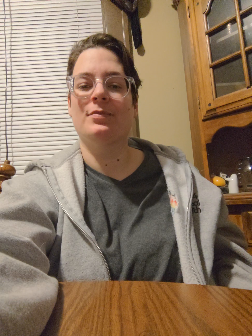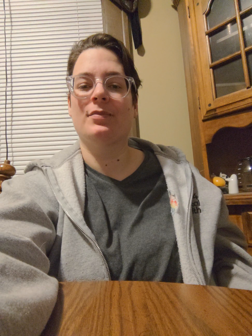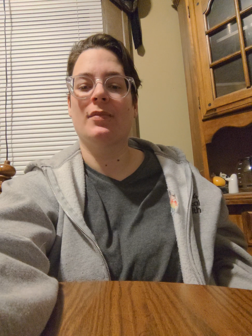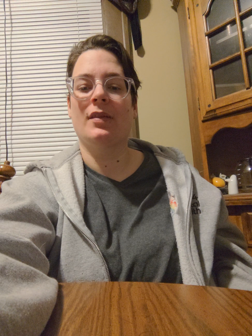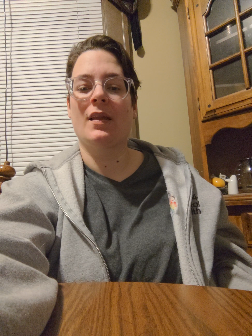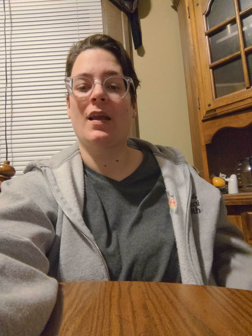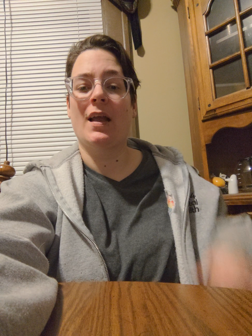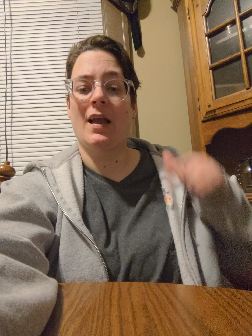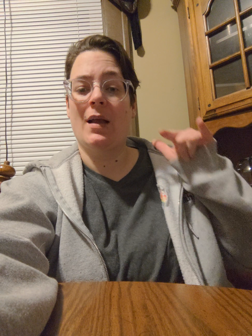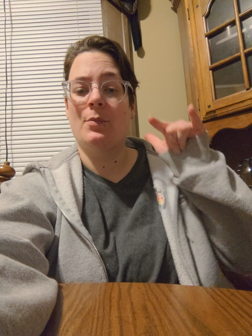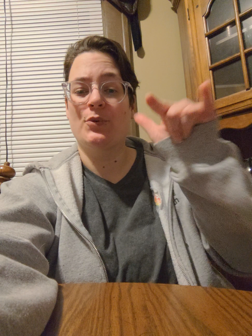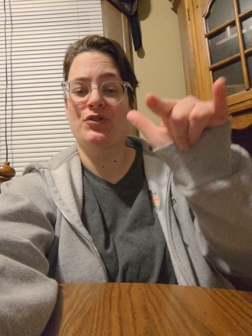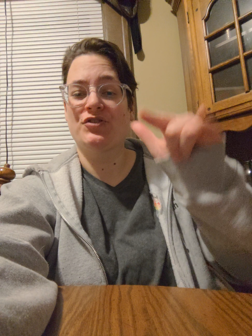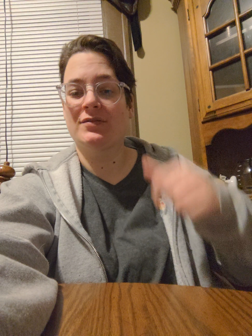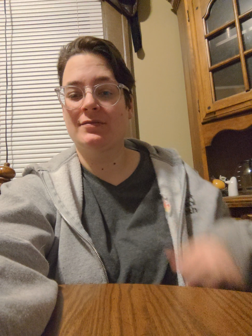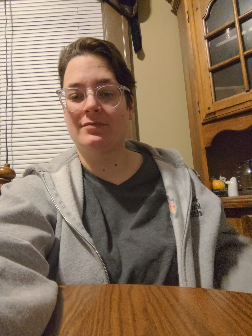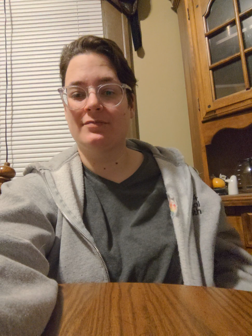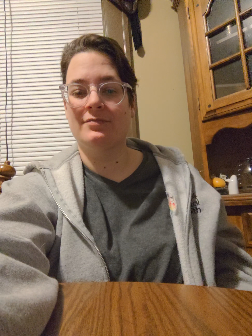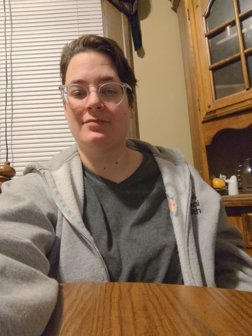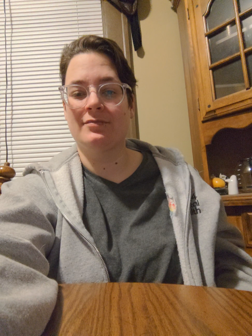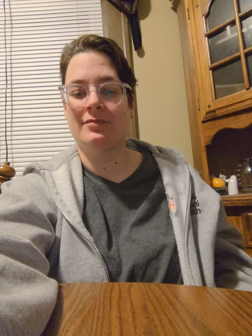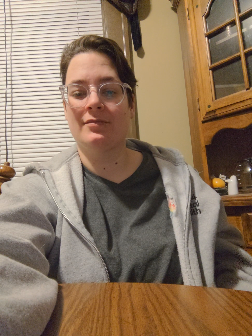airplane